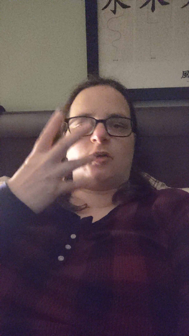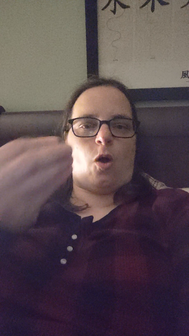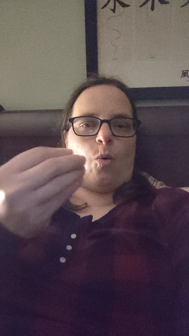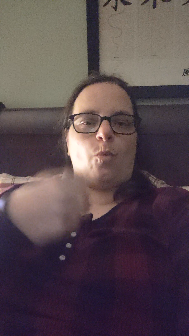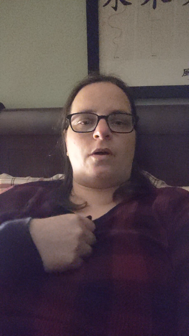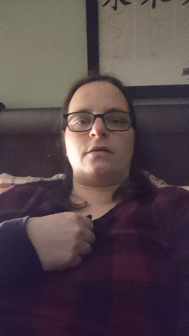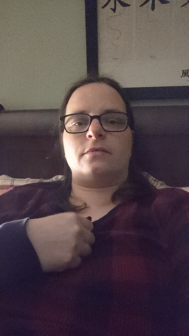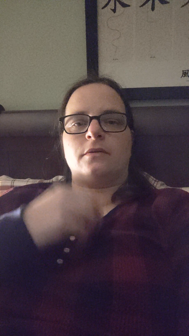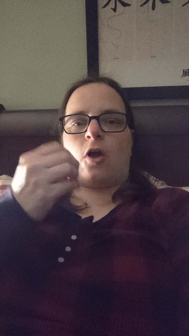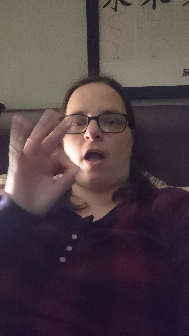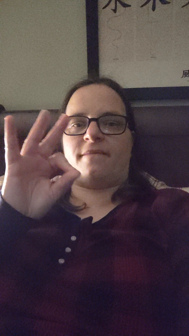of